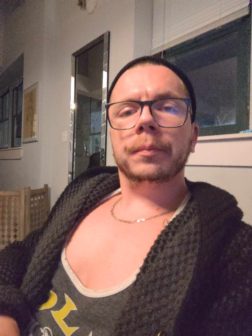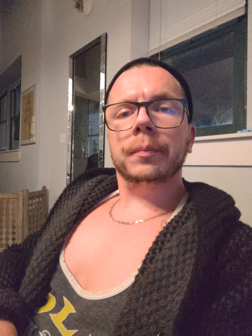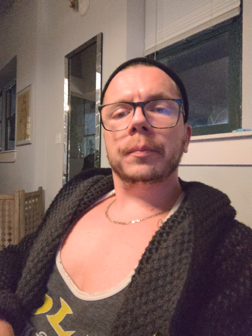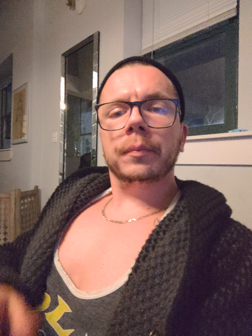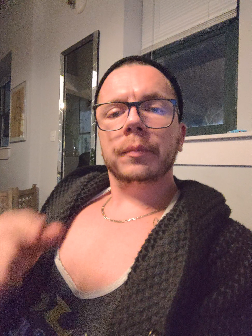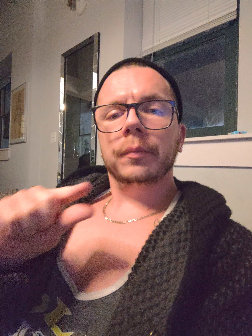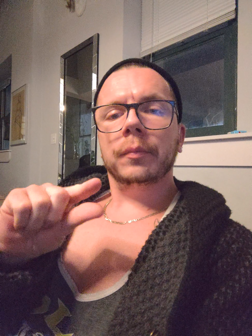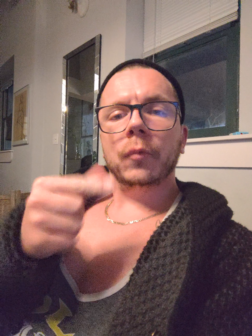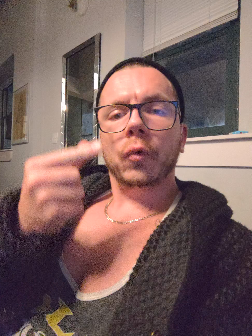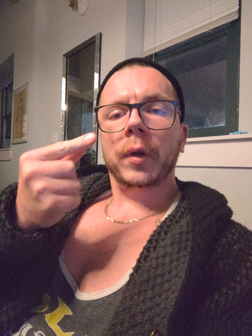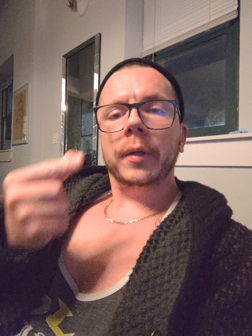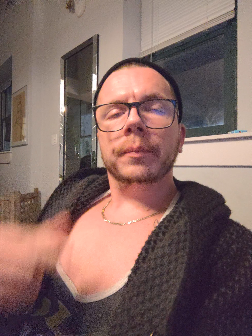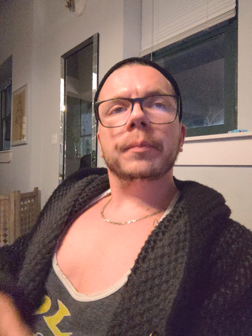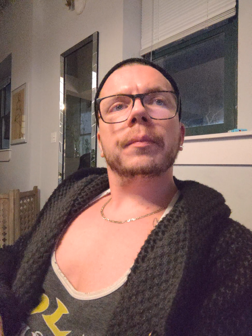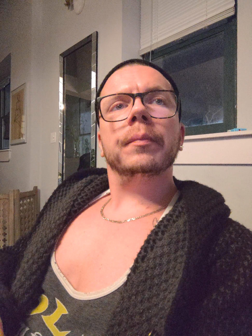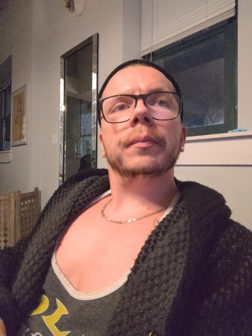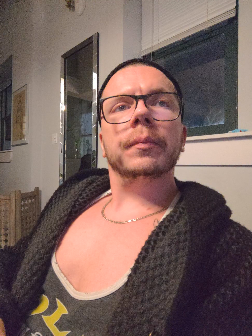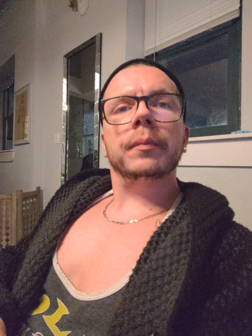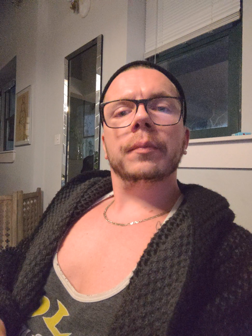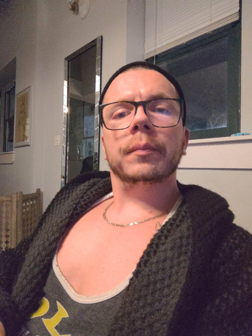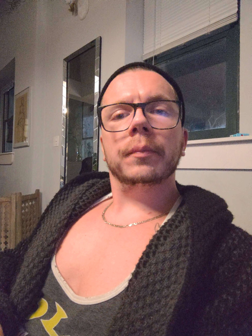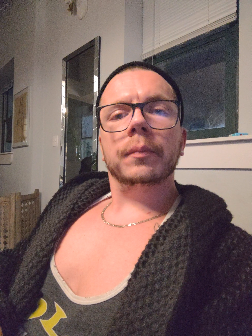green